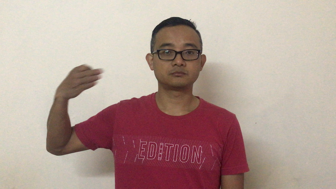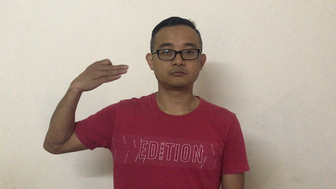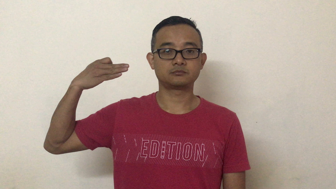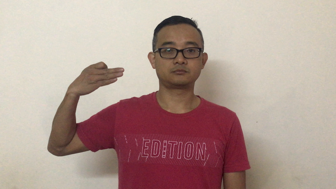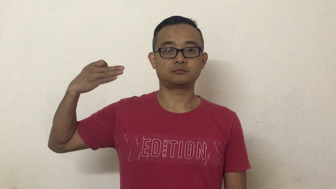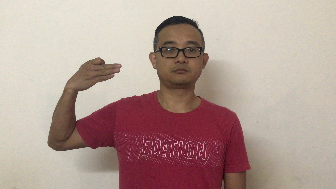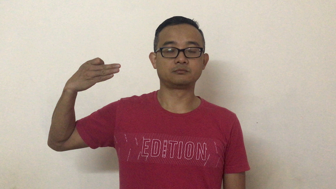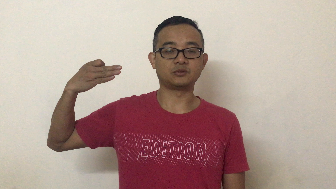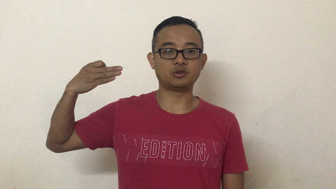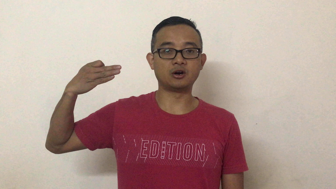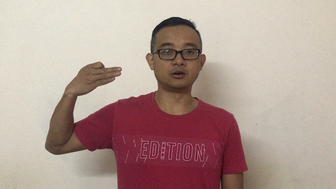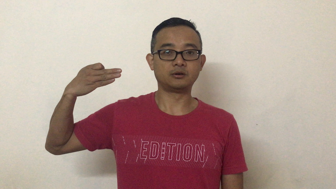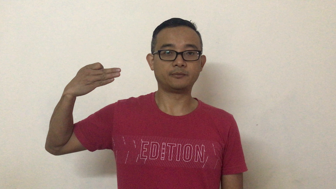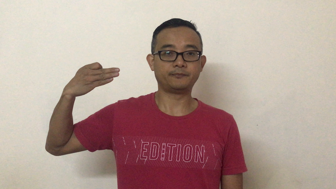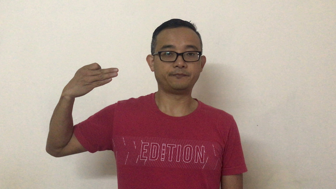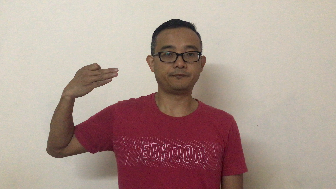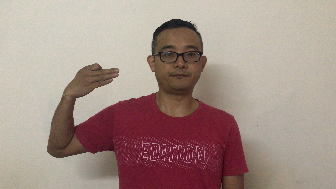ध